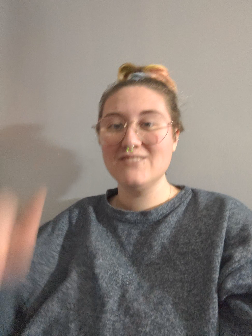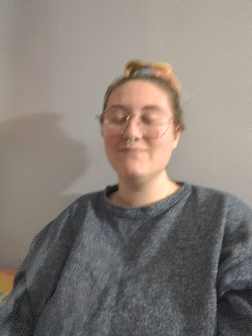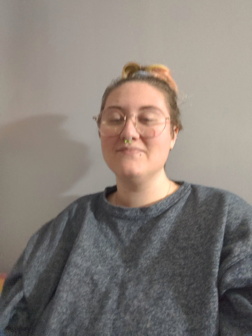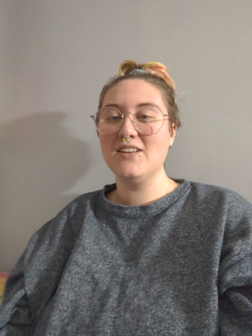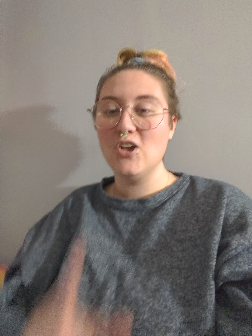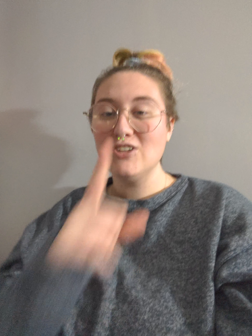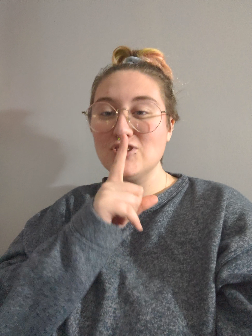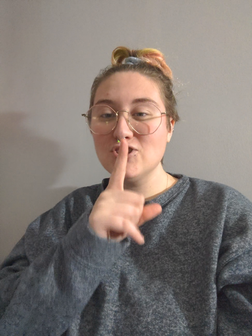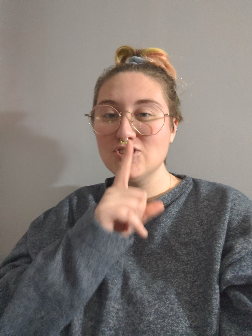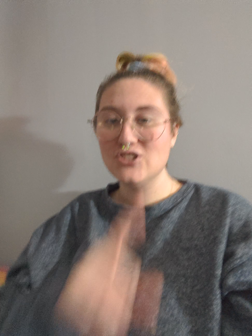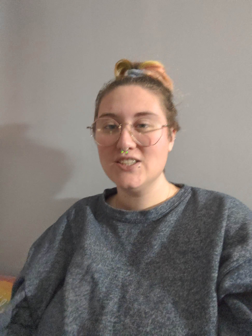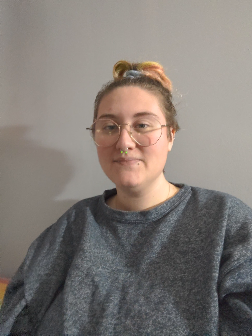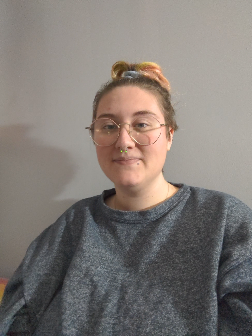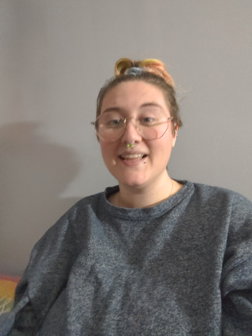shhh